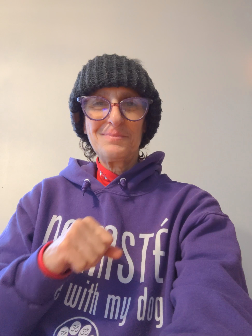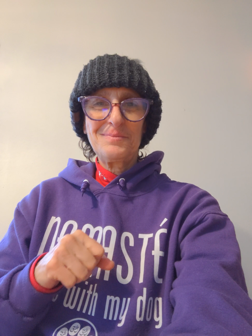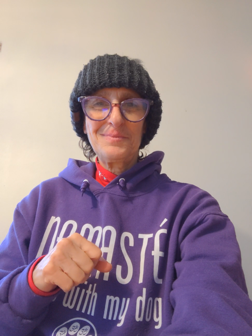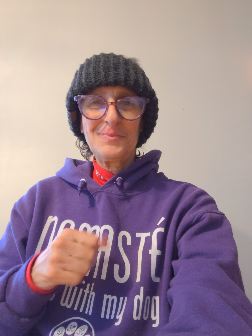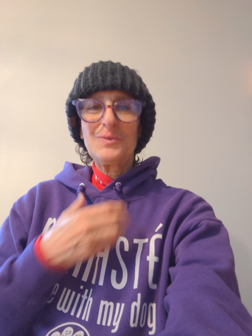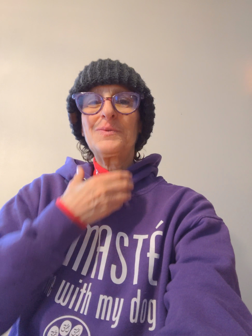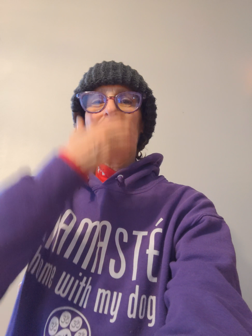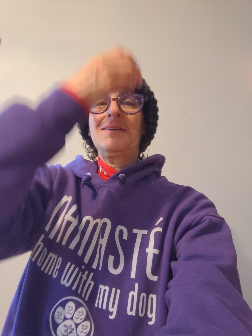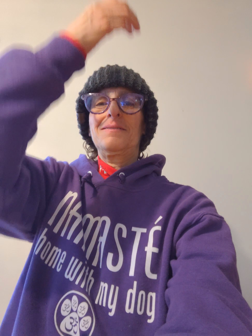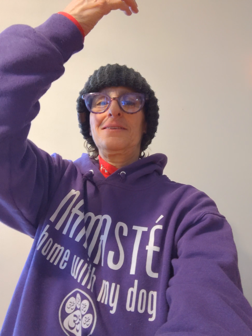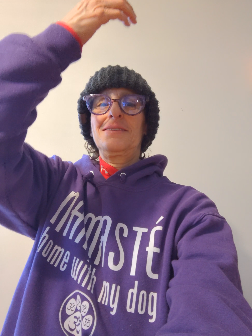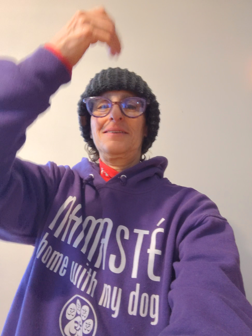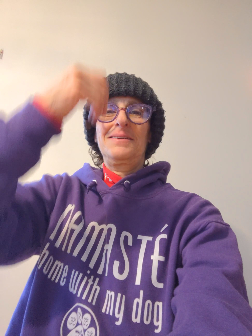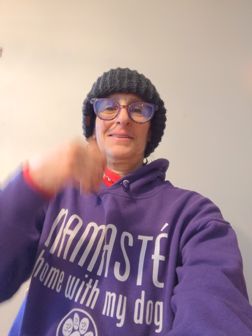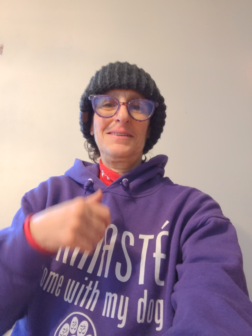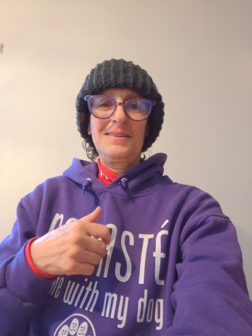giraffe